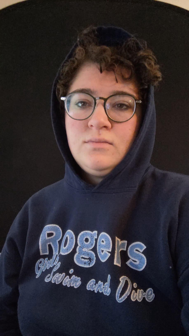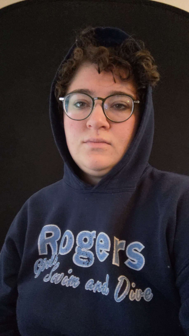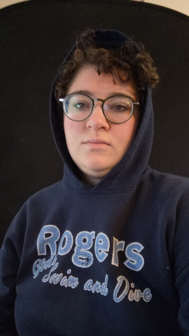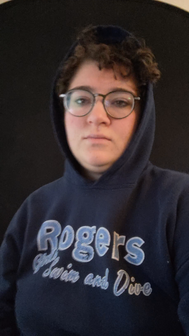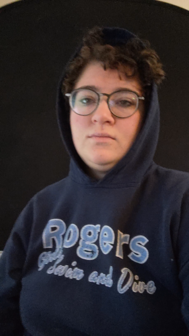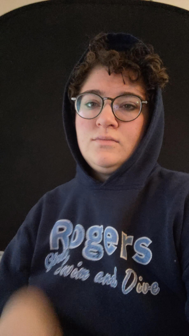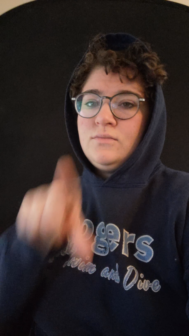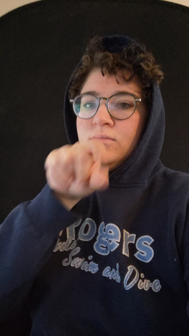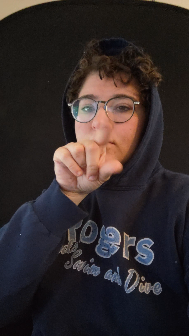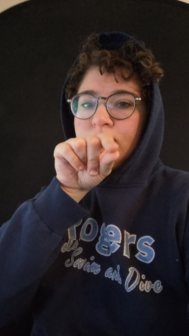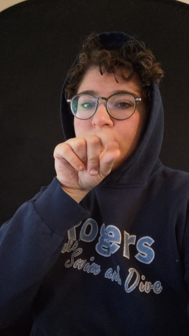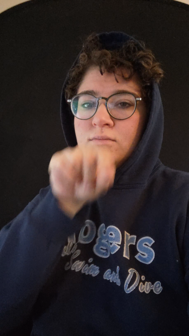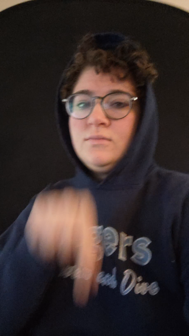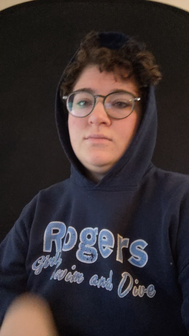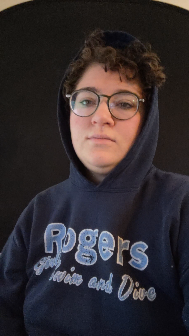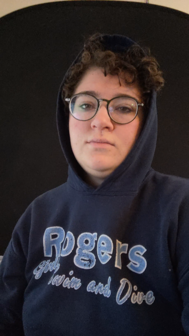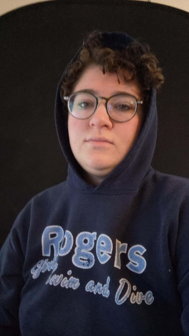chicken